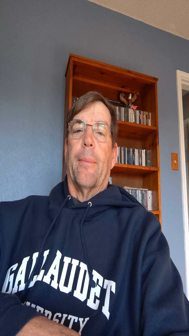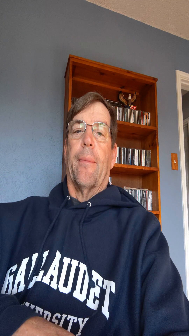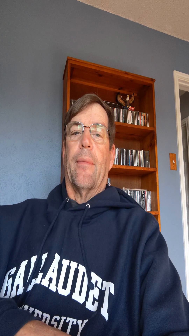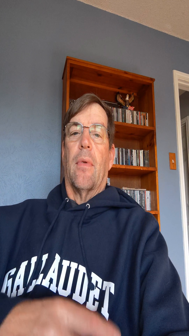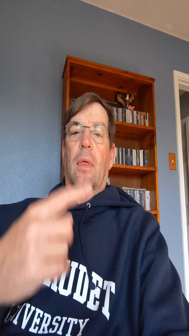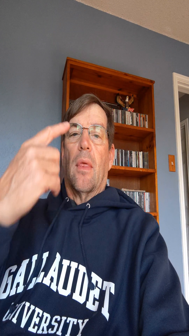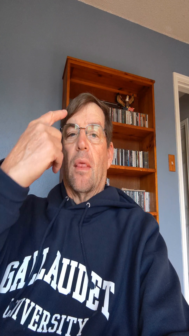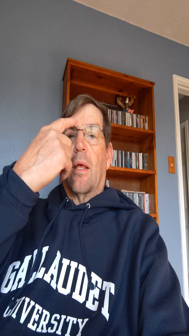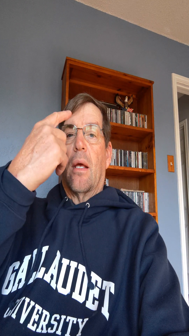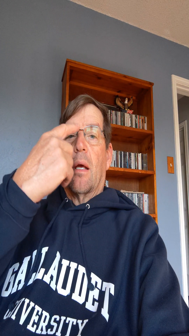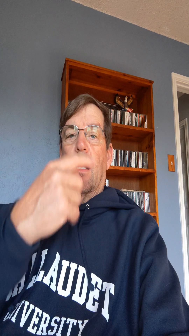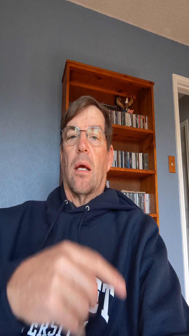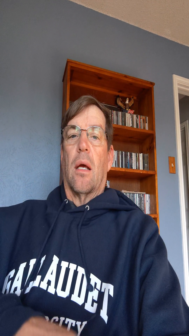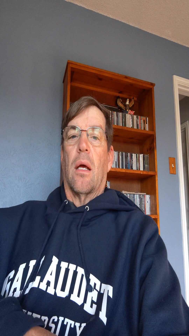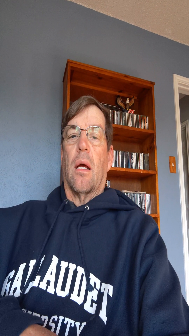think